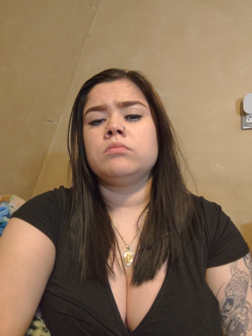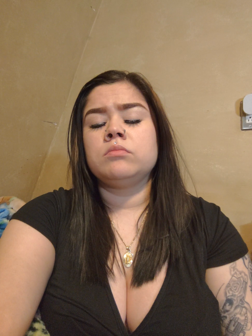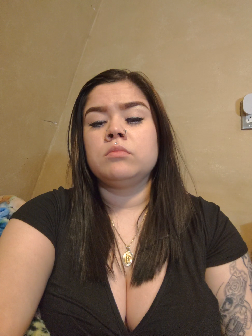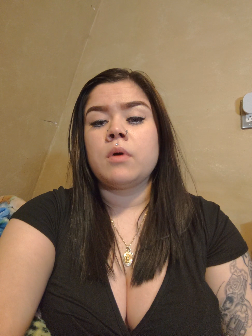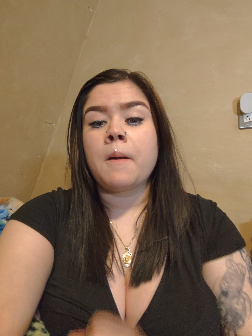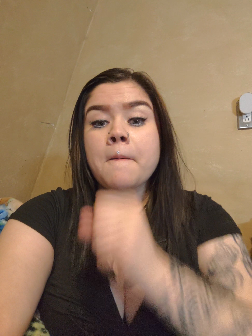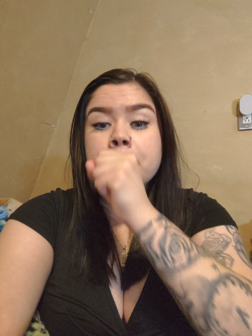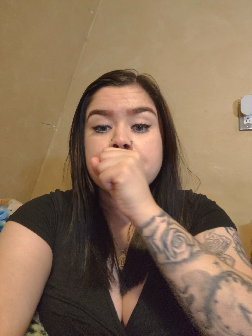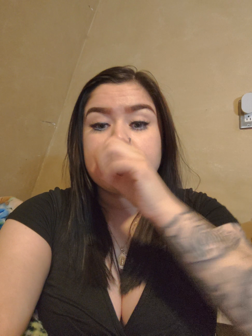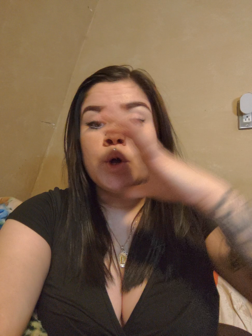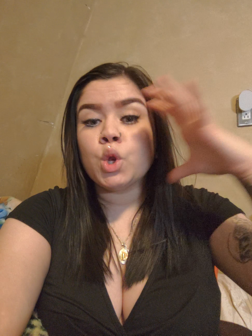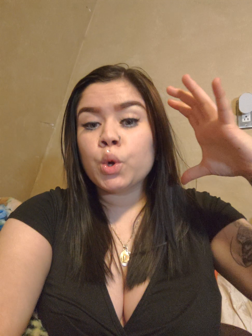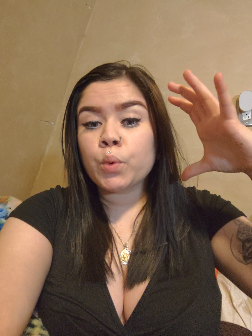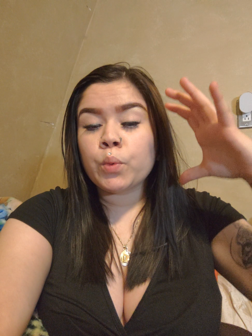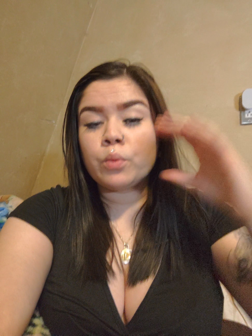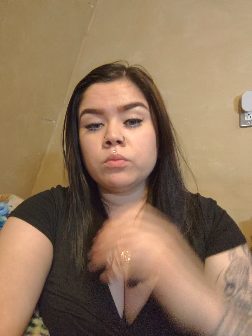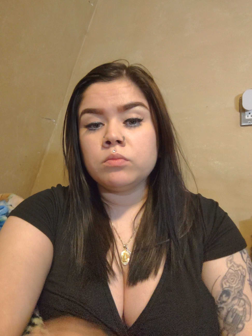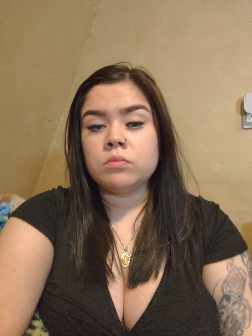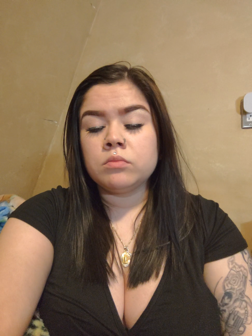balloon